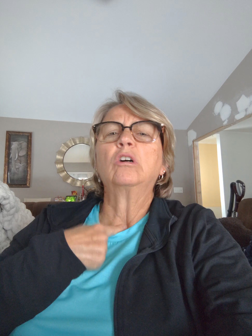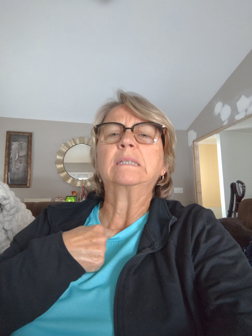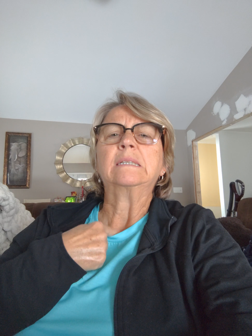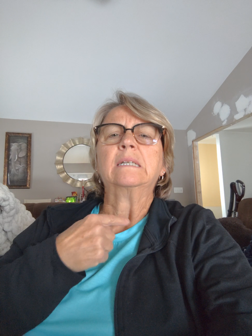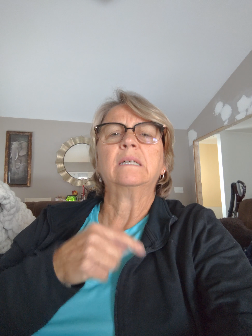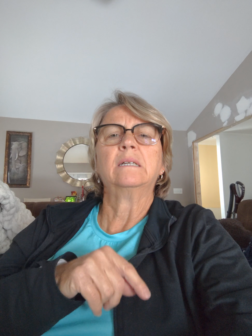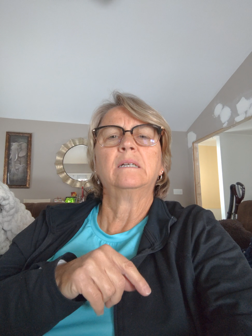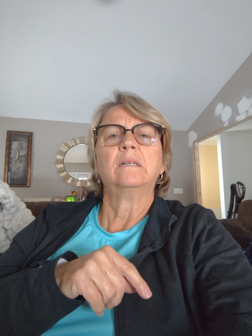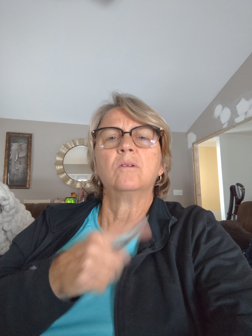thirsty